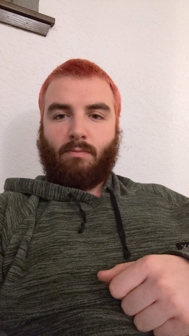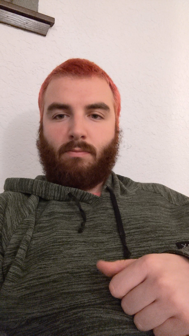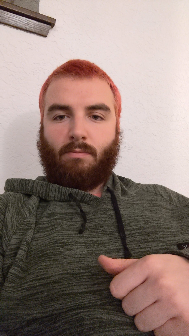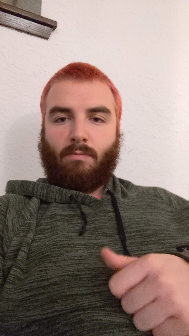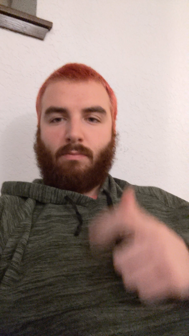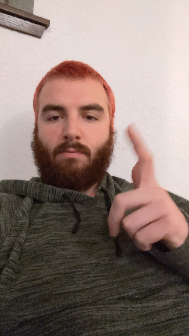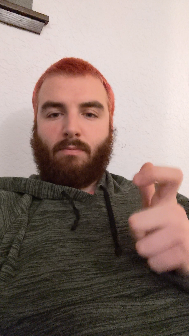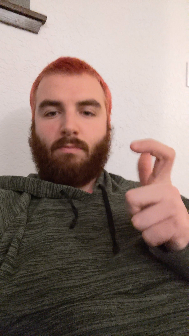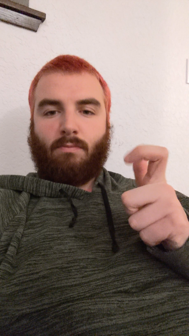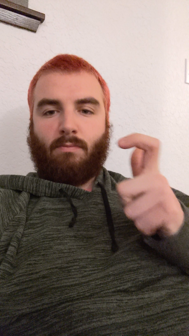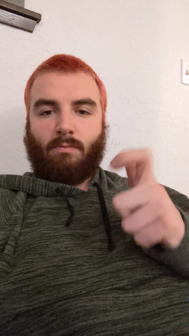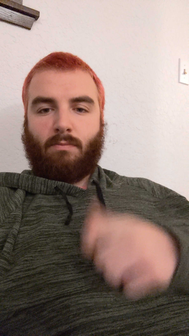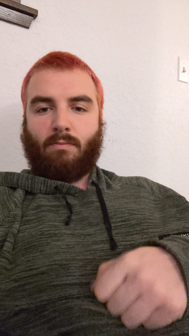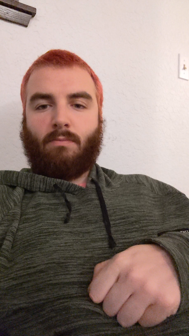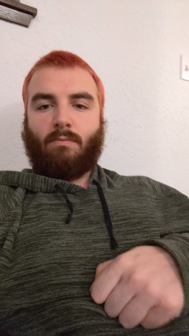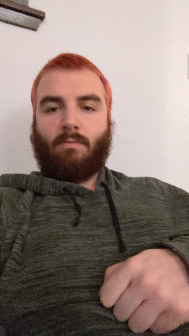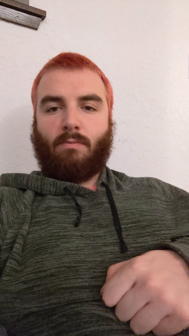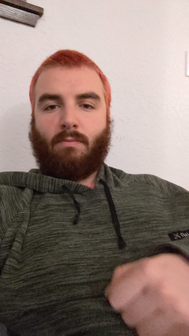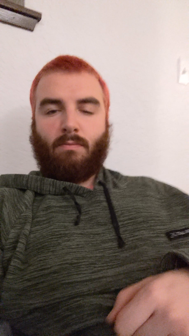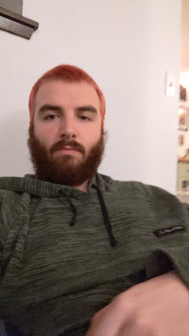run